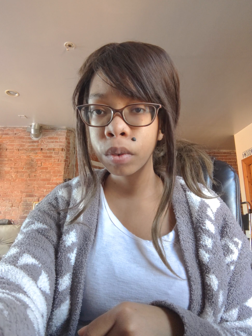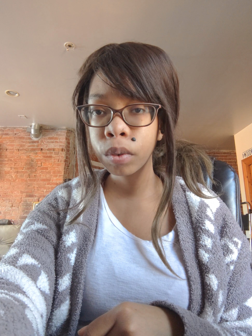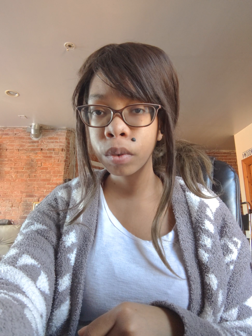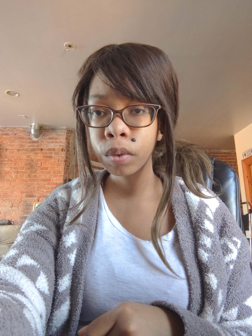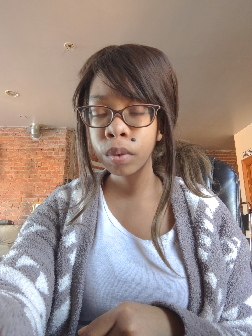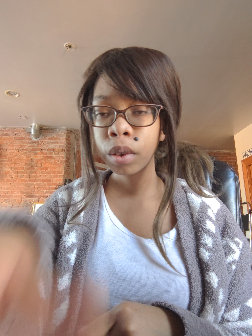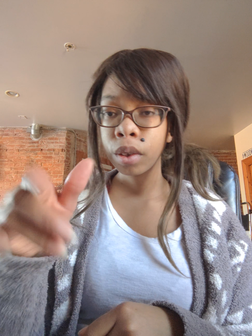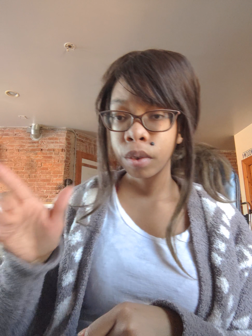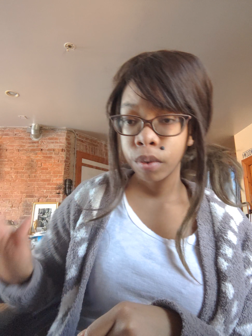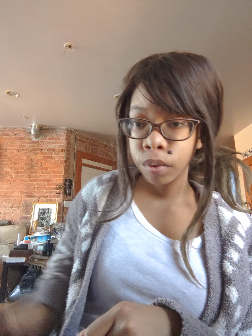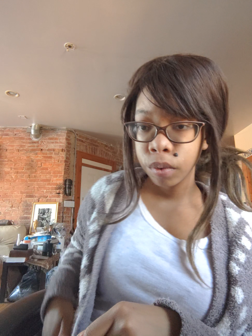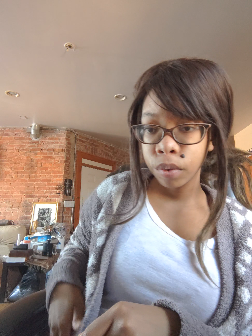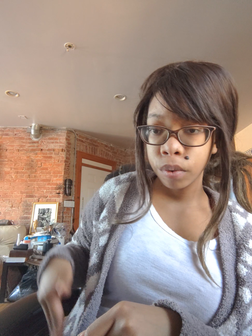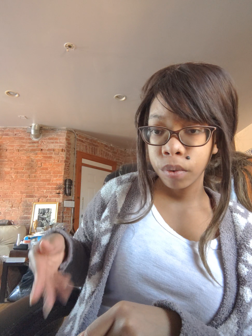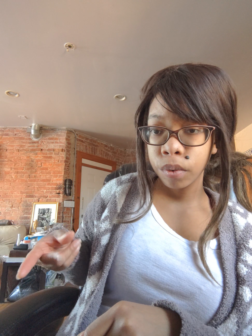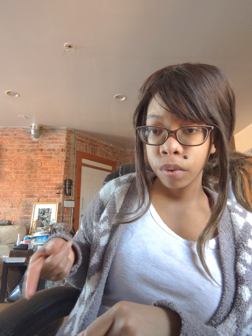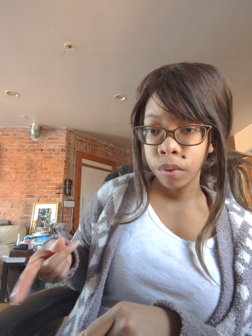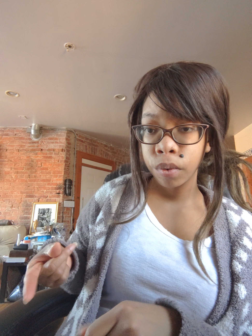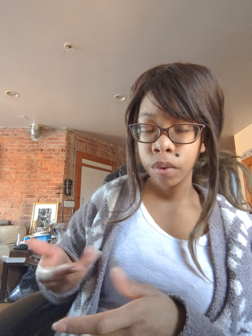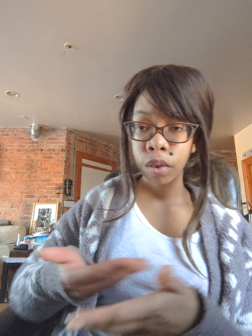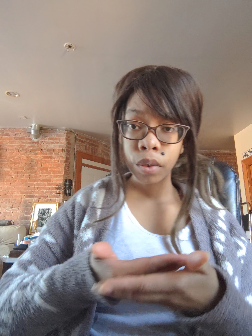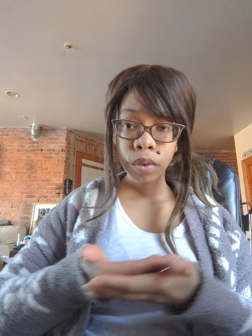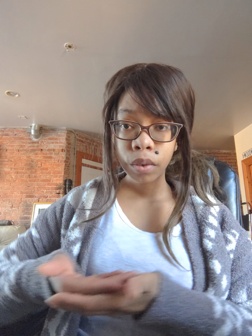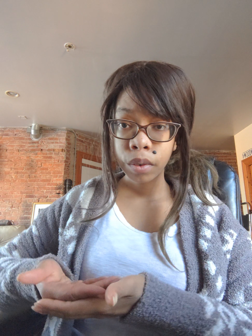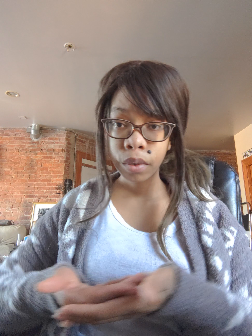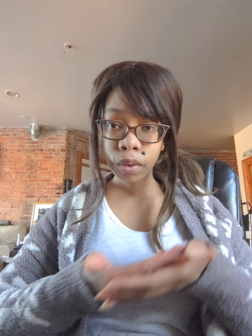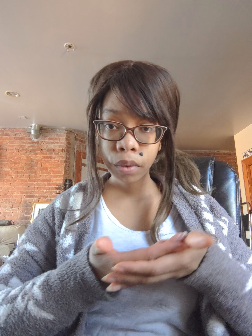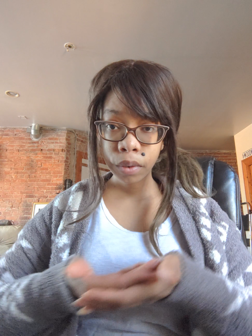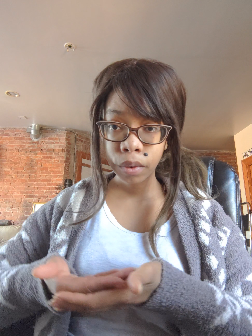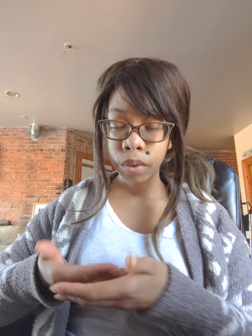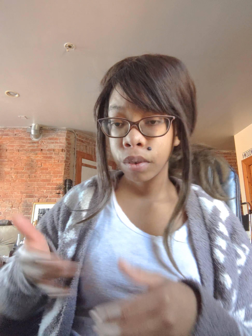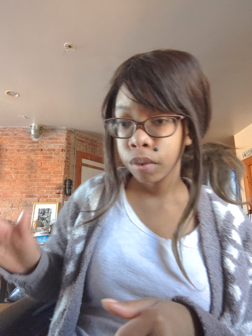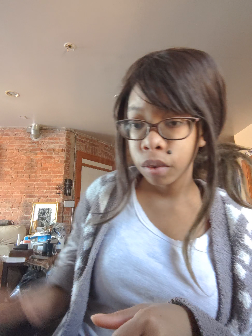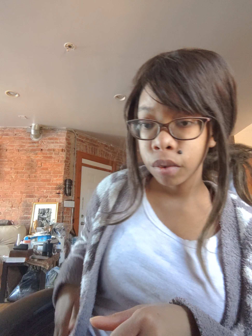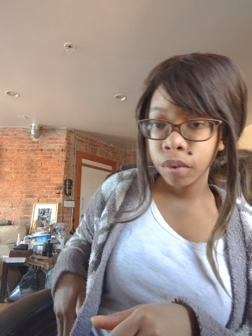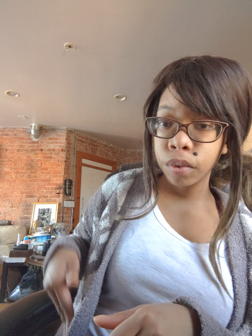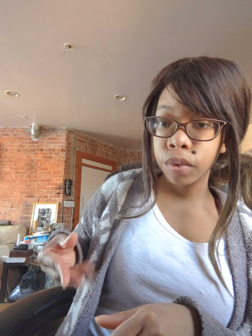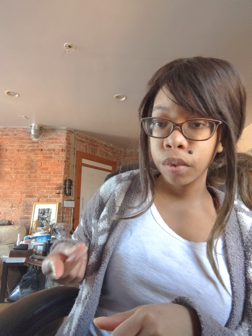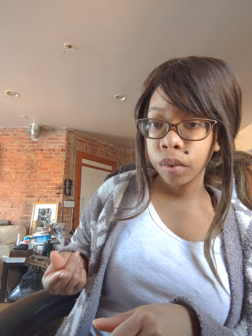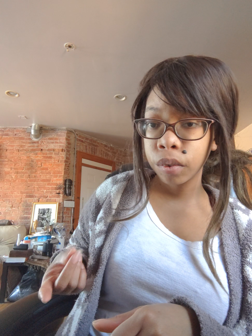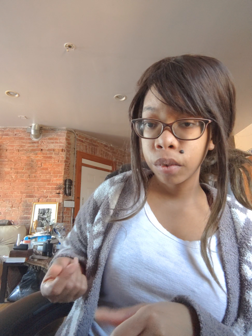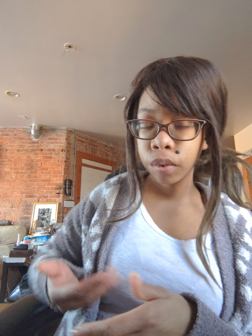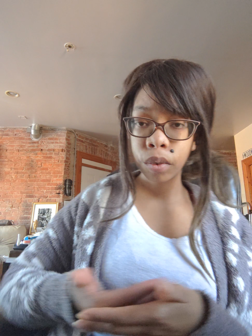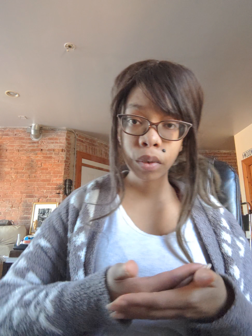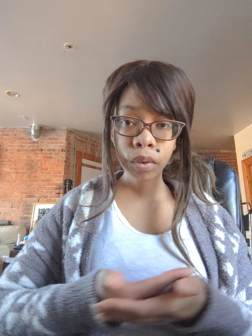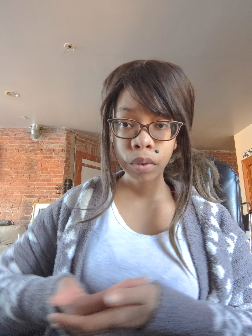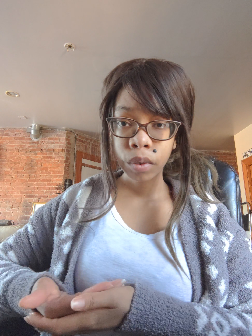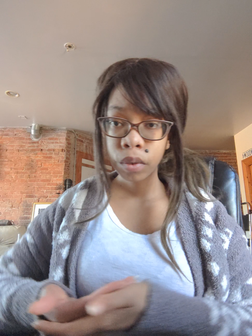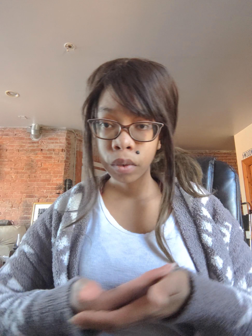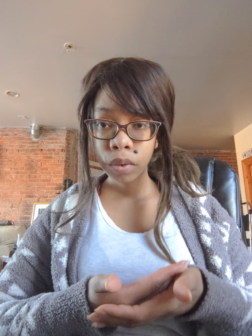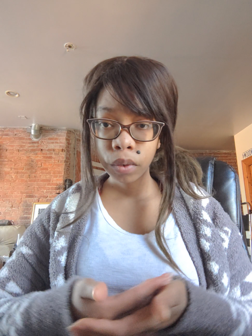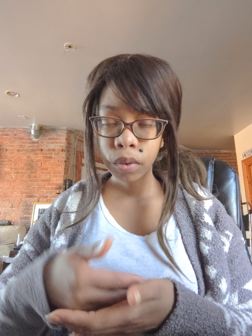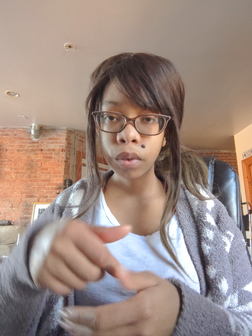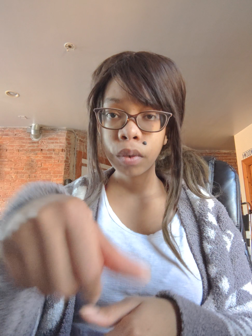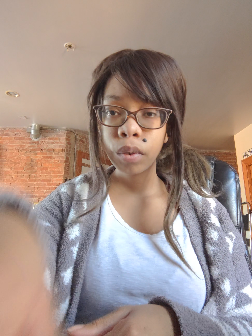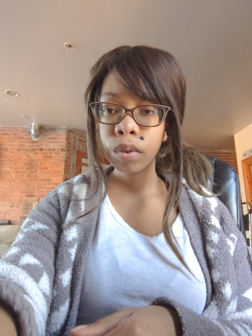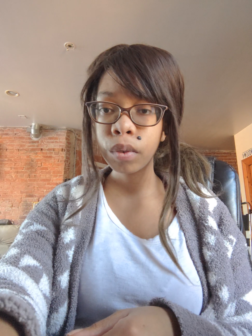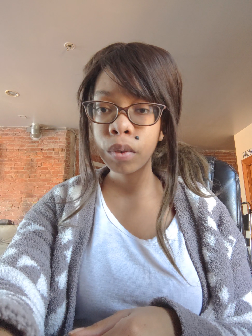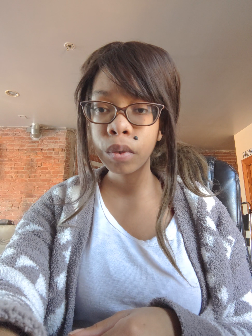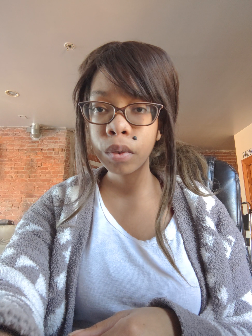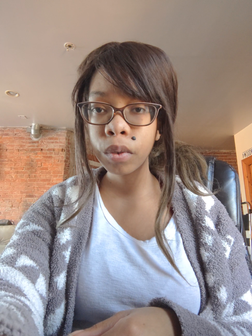puppy